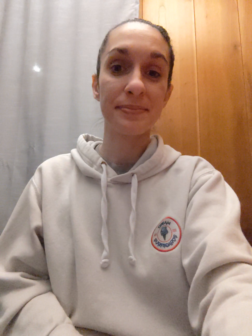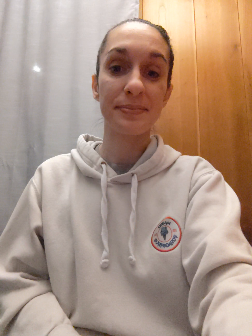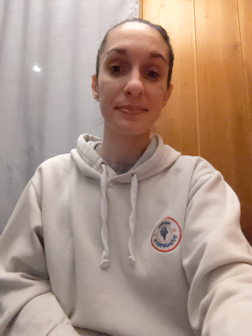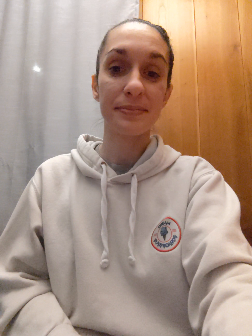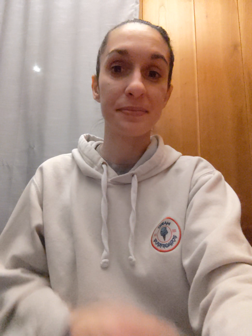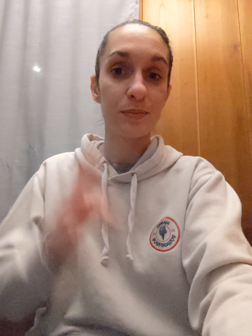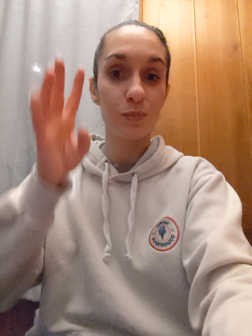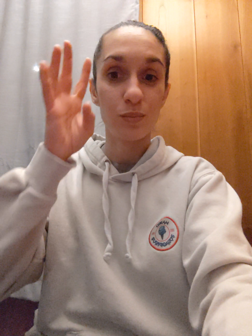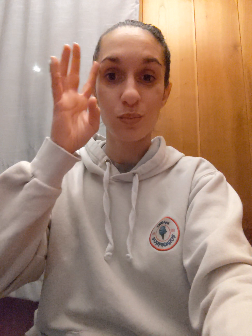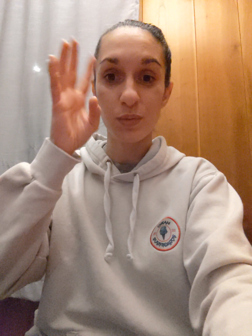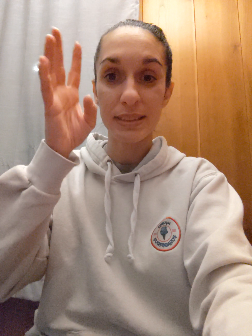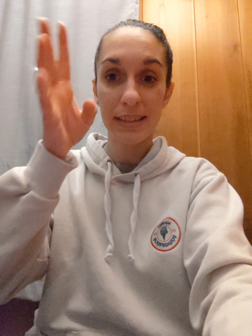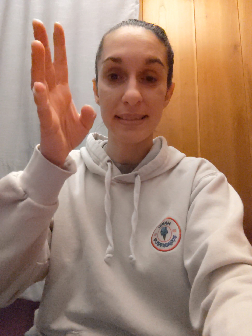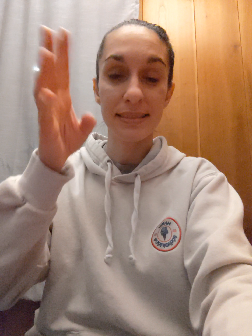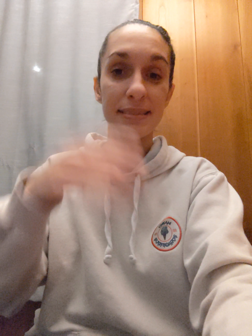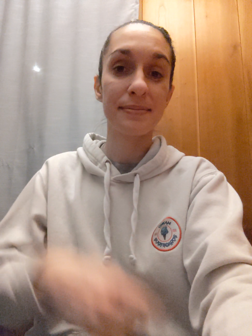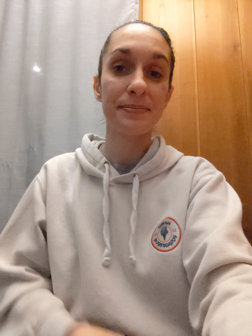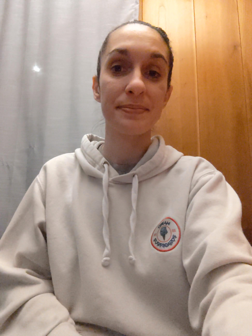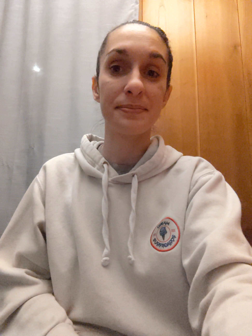pretend